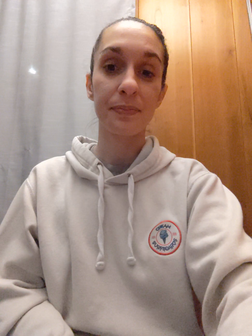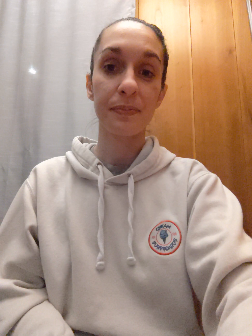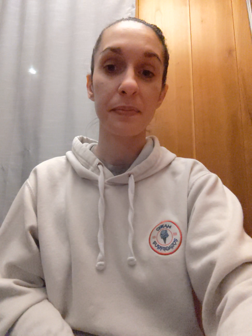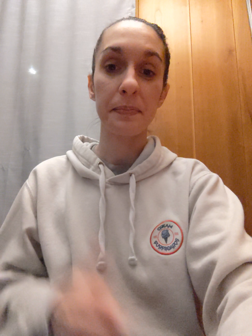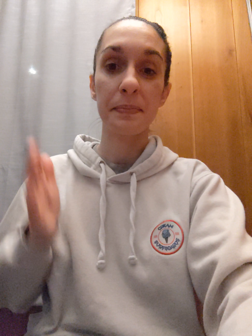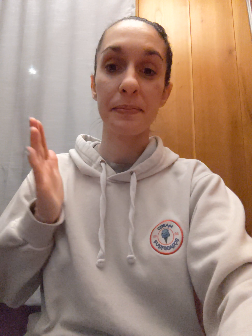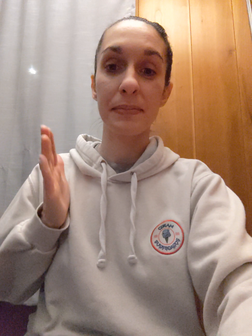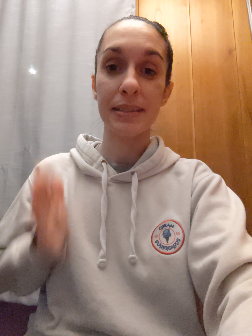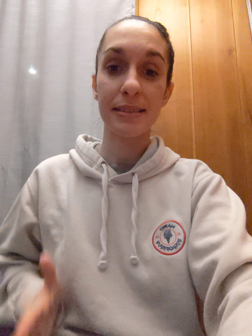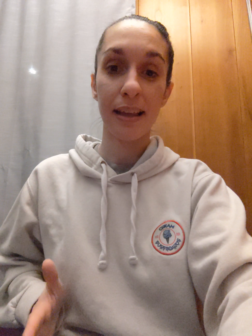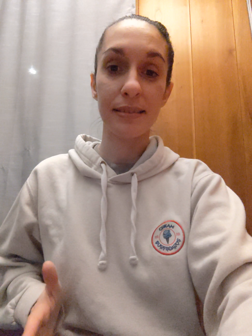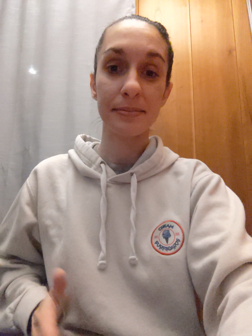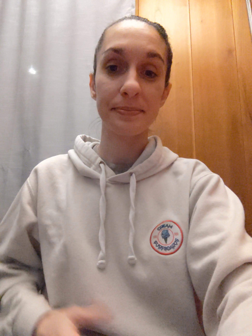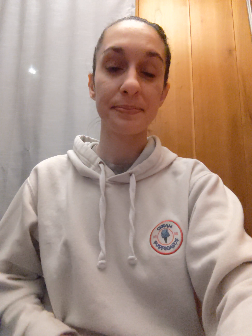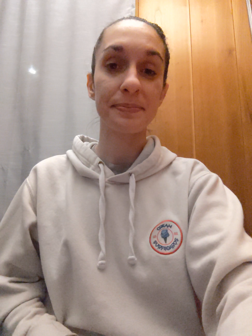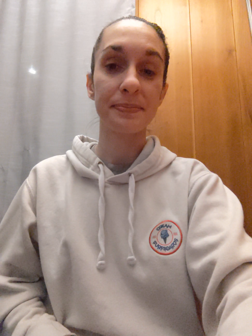beside